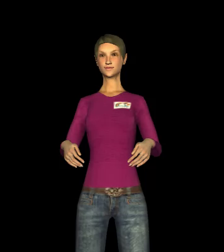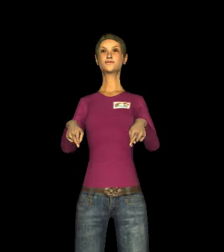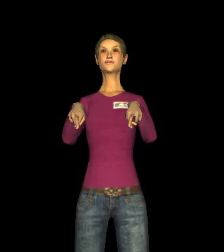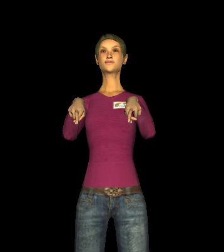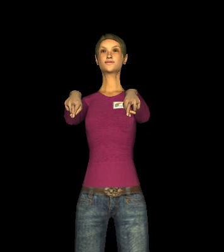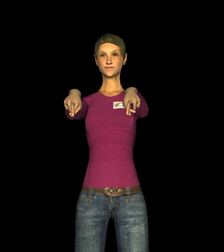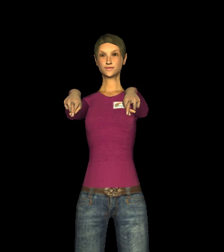طريق